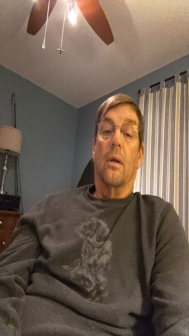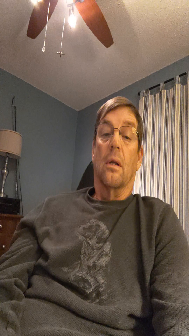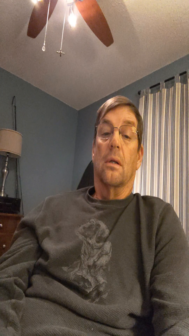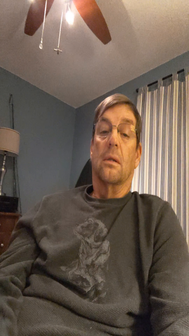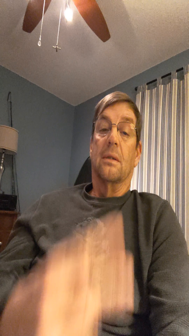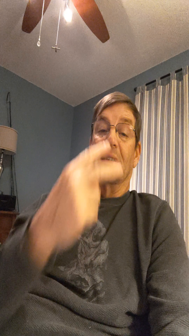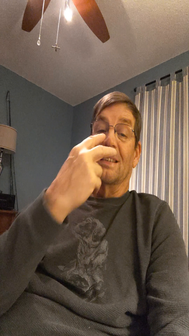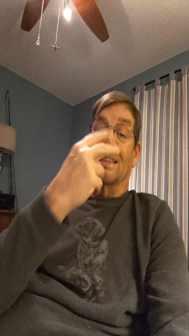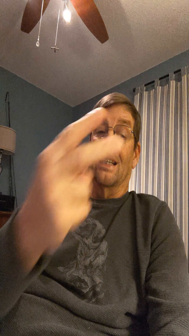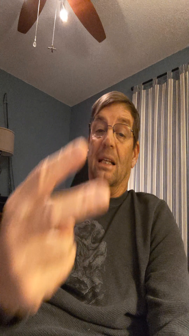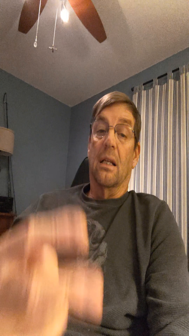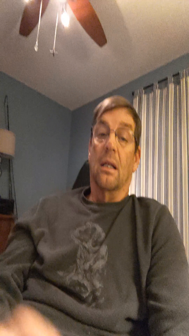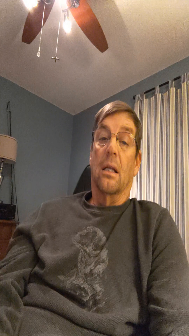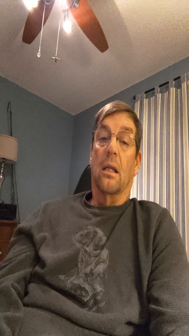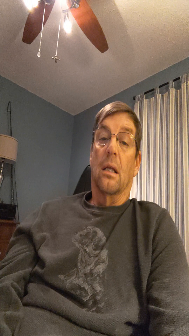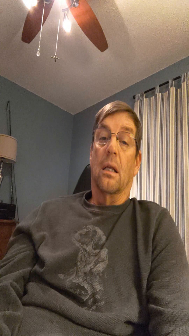see